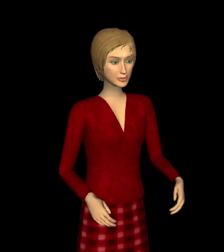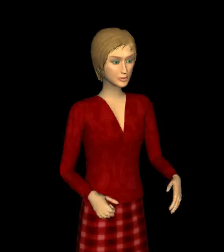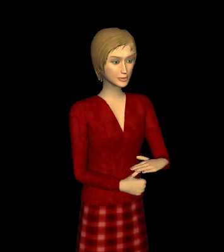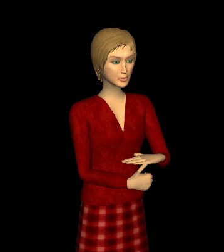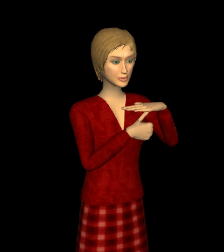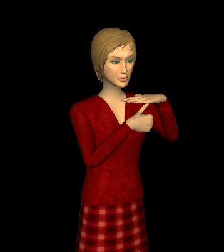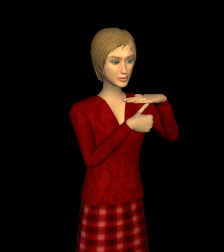عاصمة